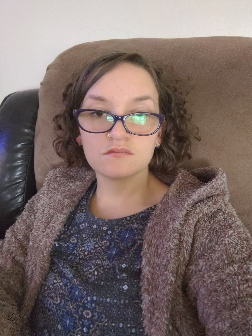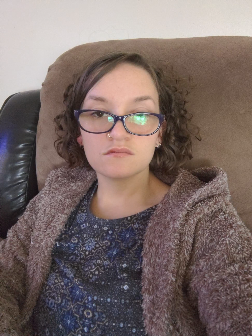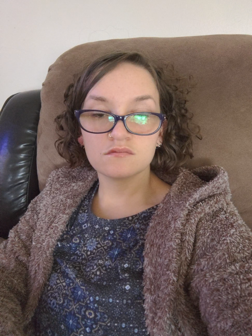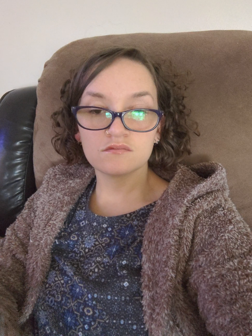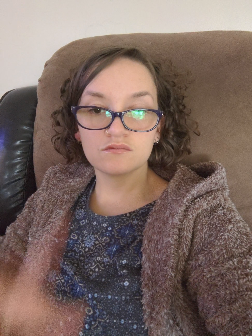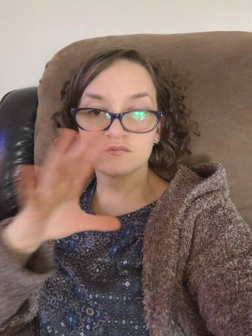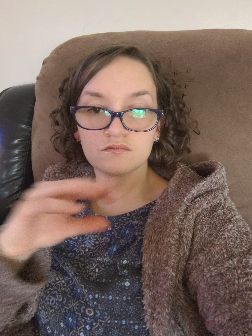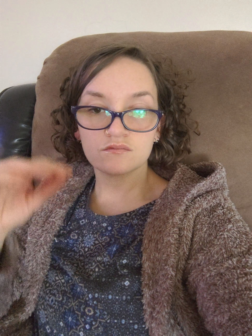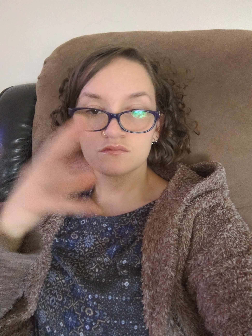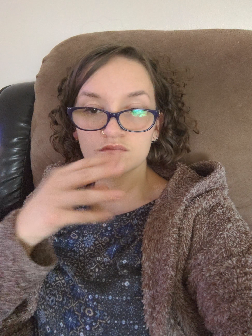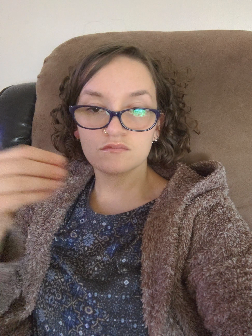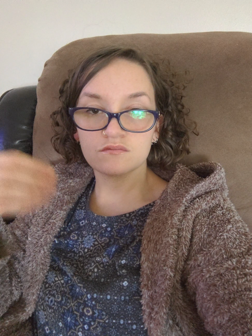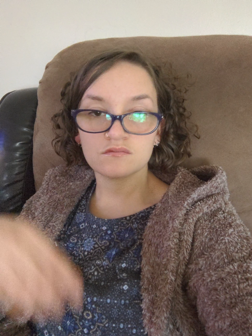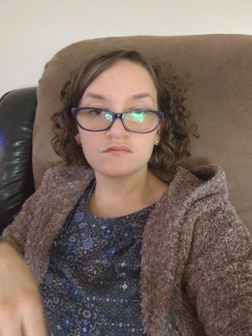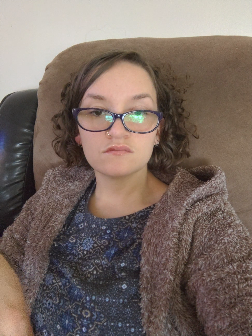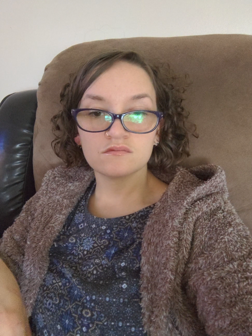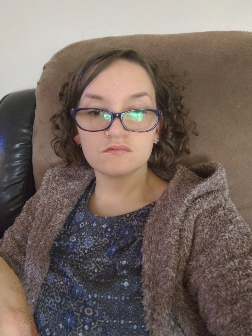story